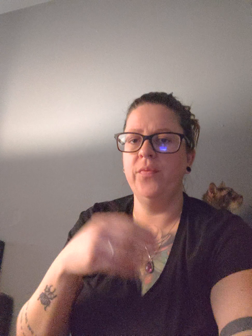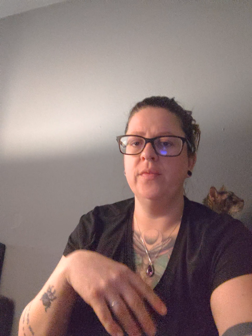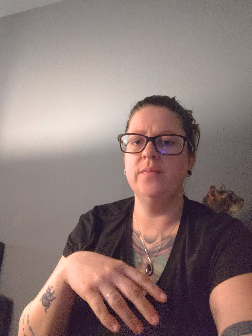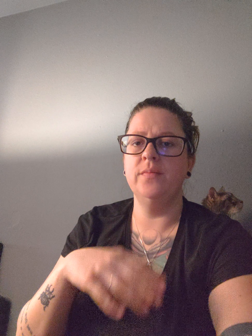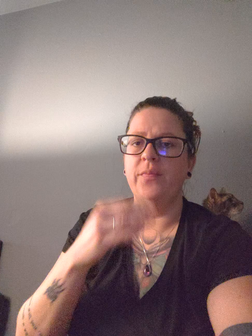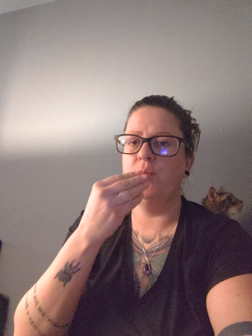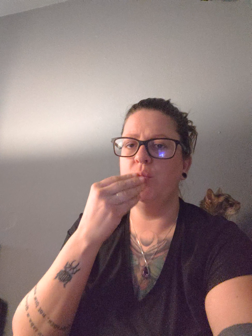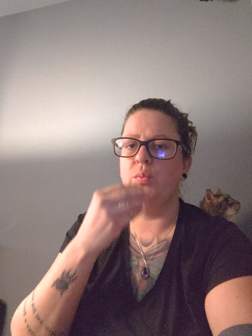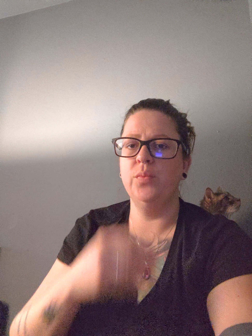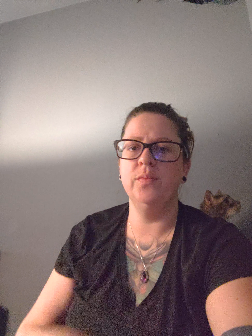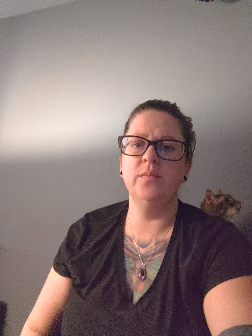food